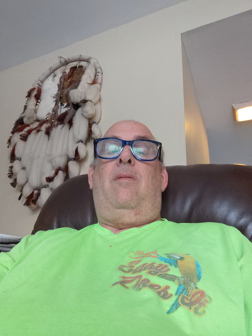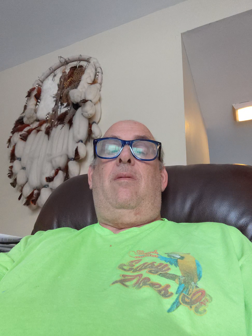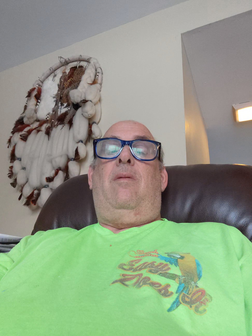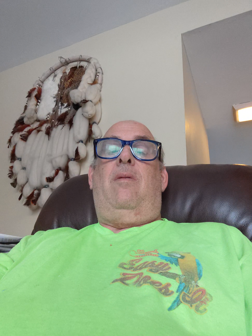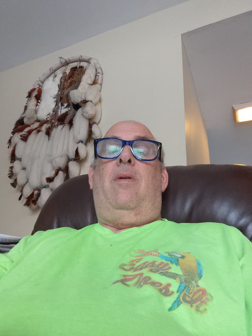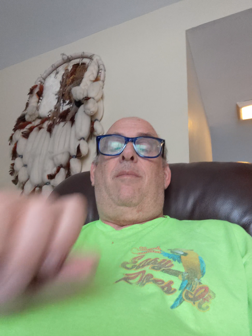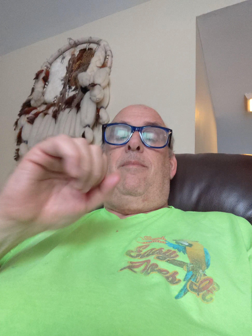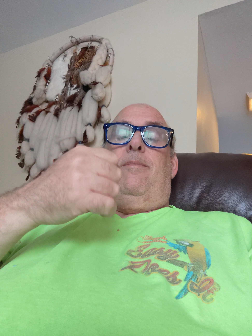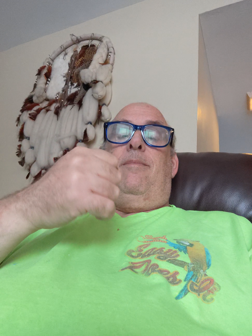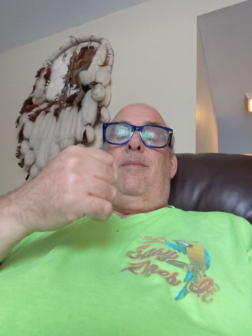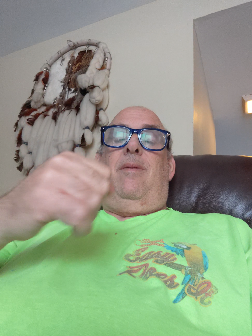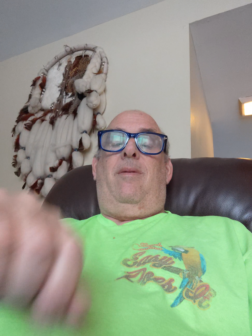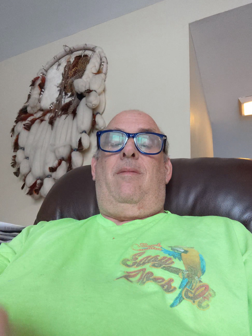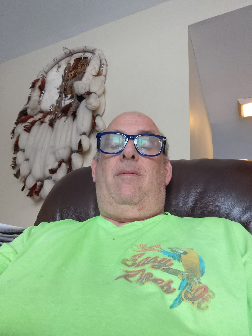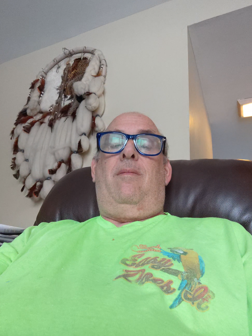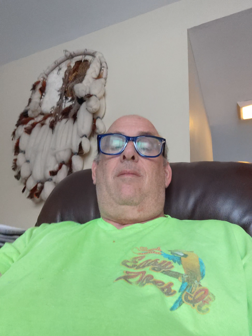make